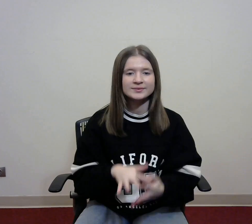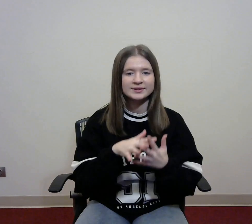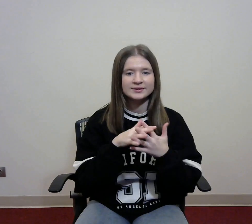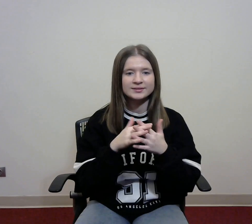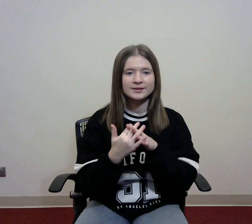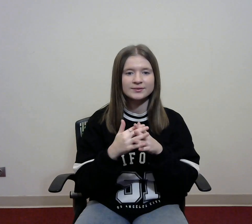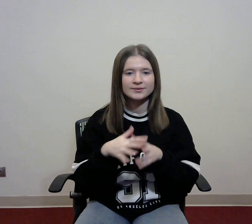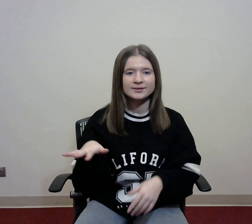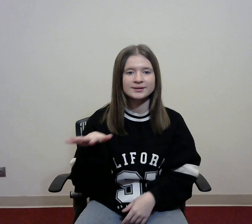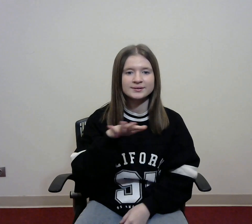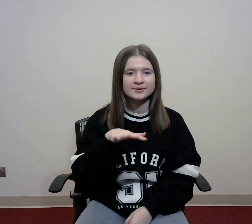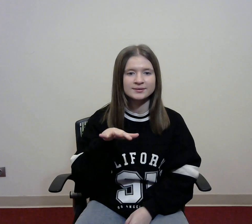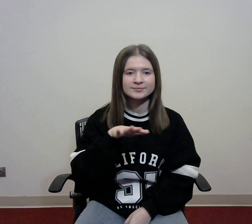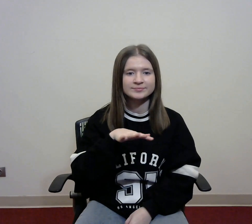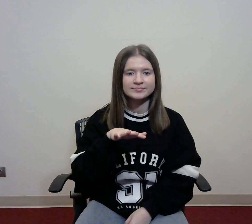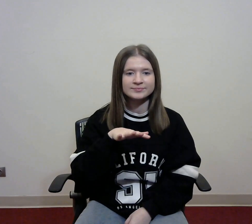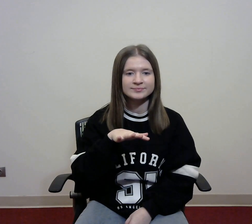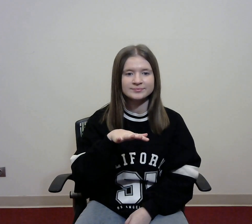rayonlarda